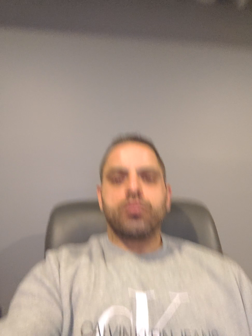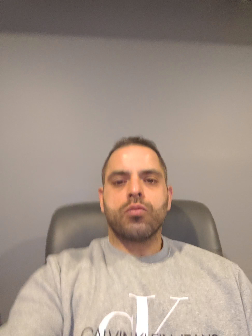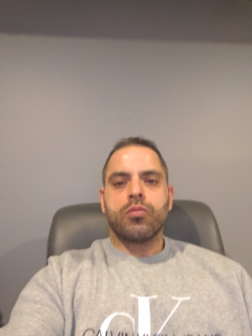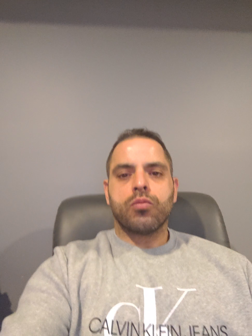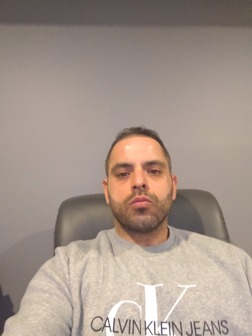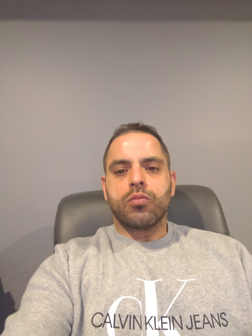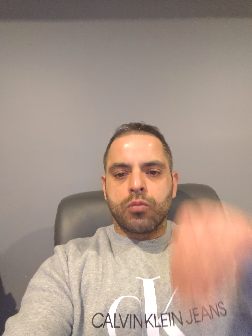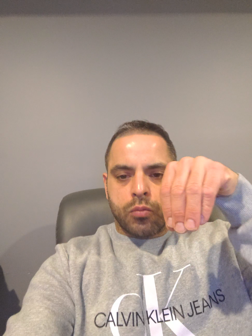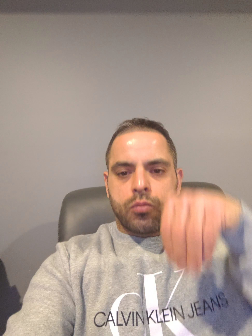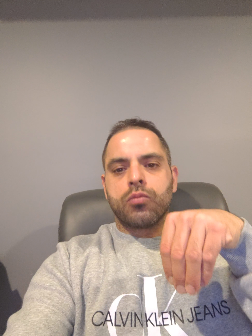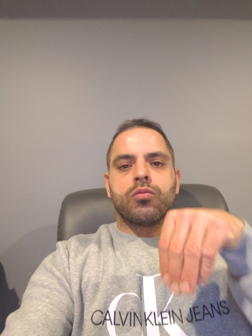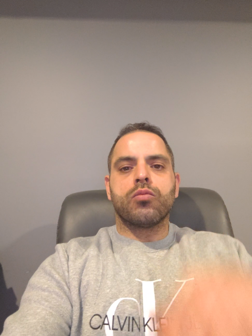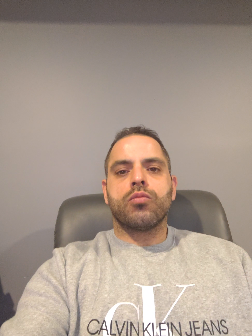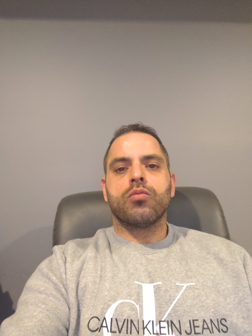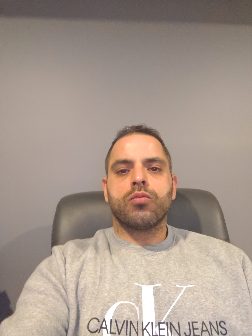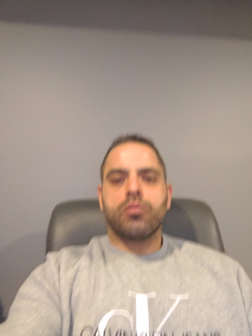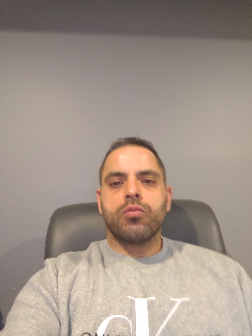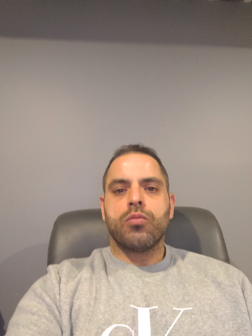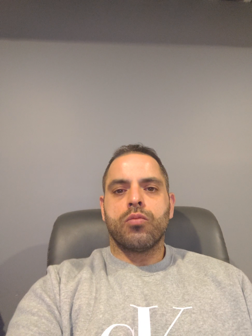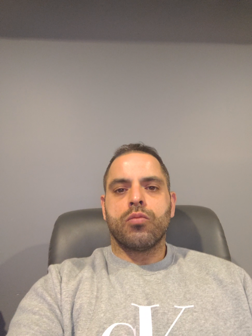into